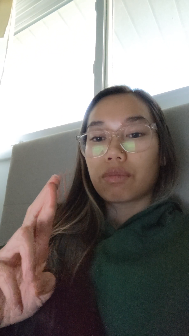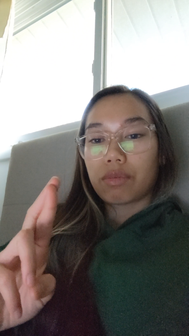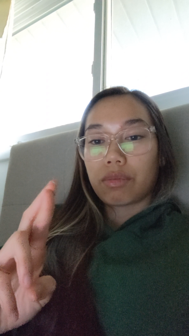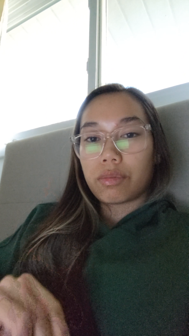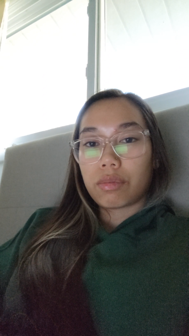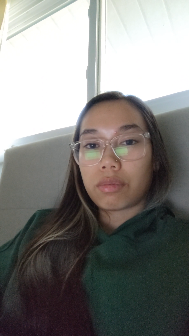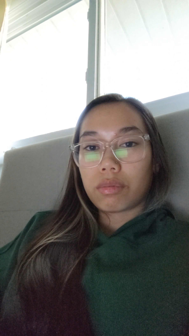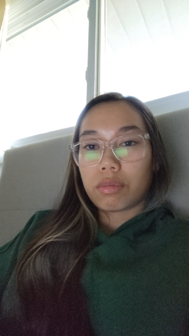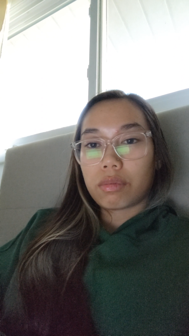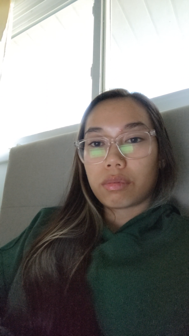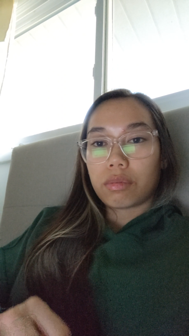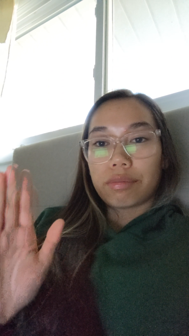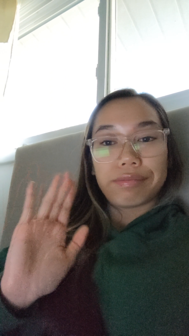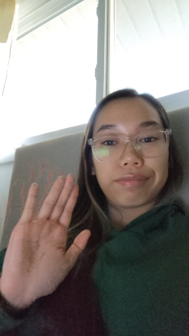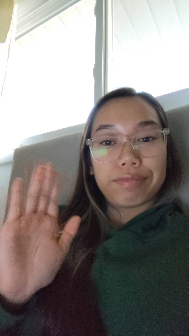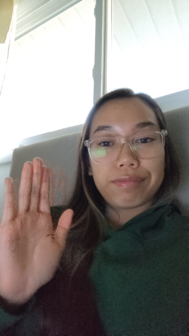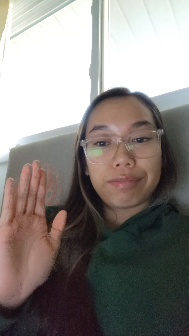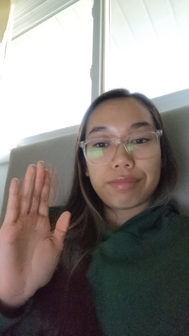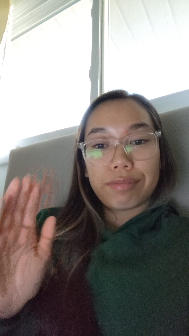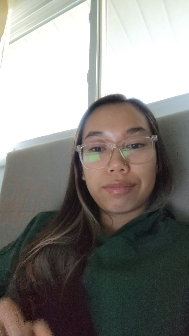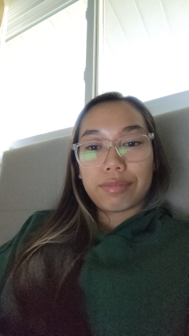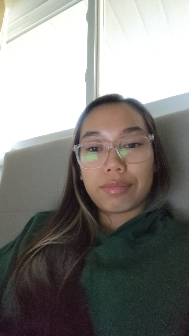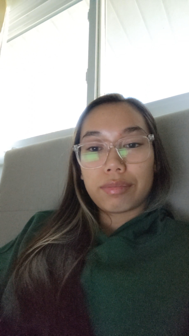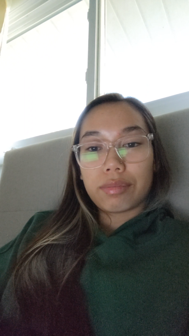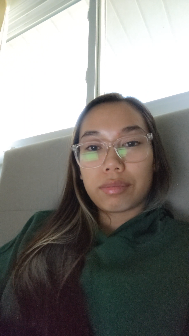hi